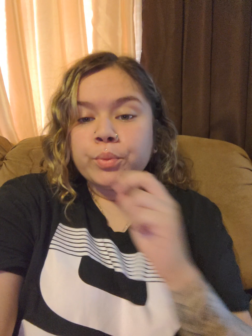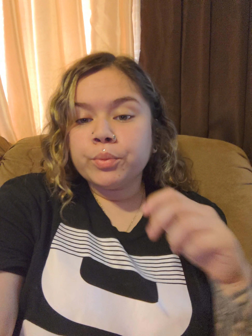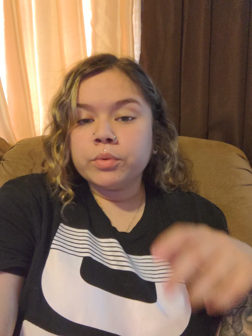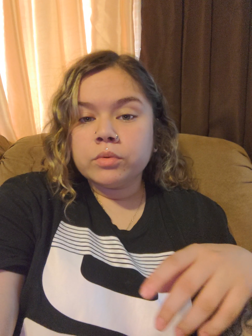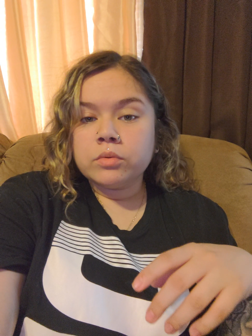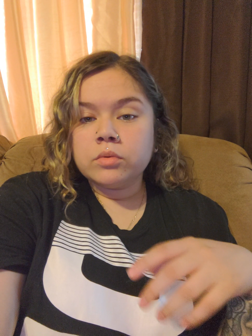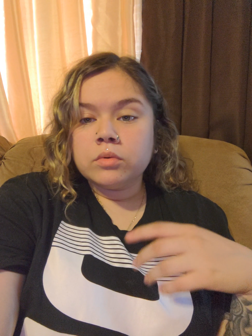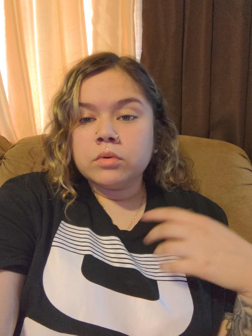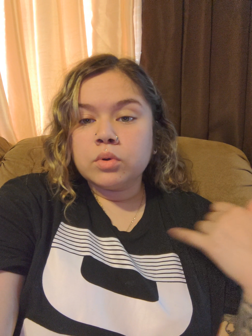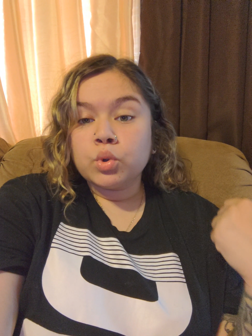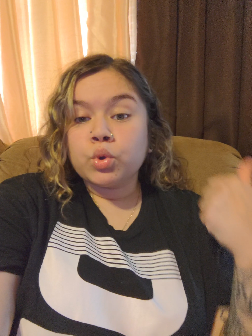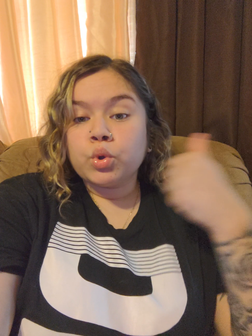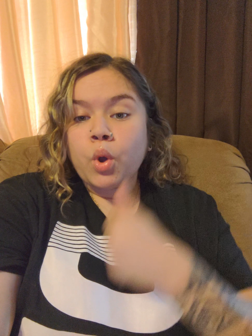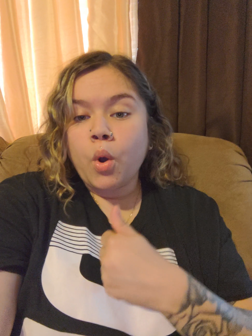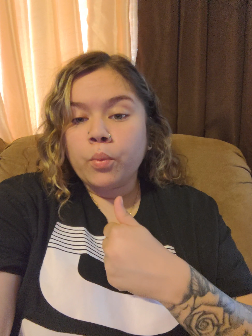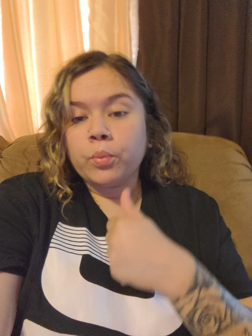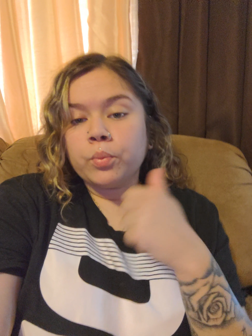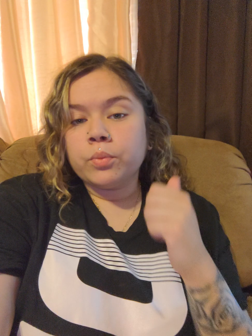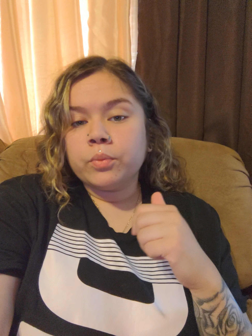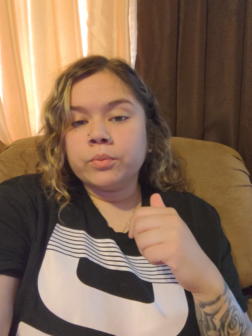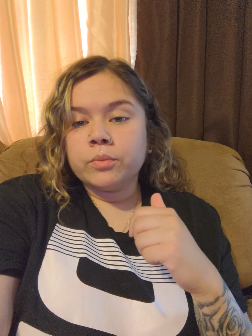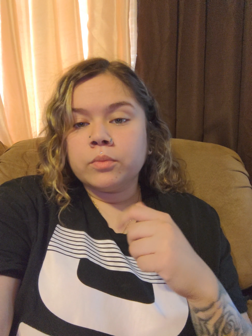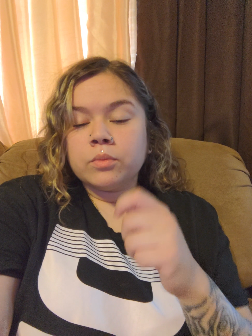coats